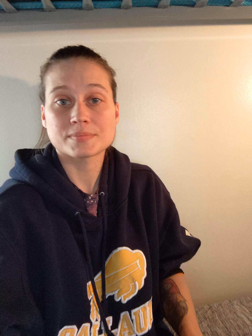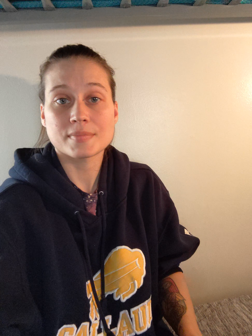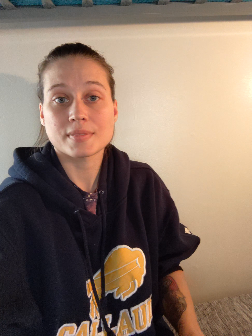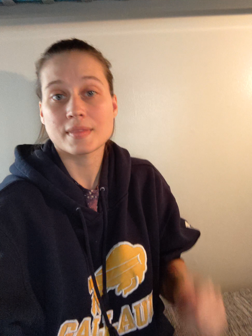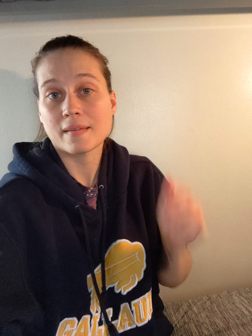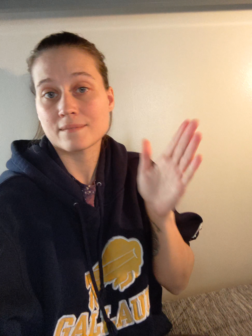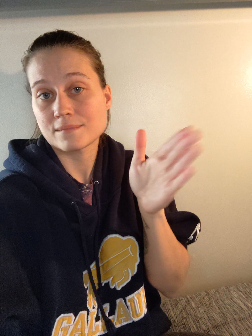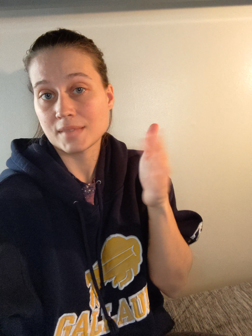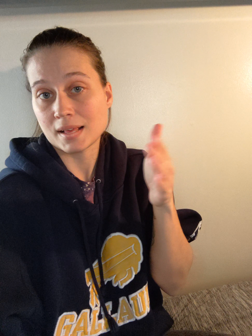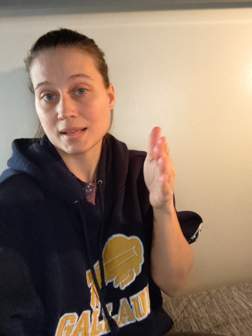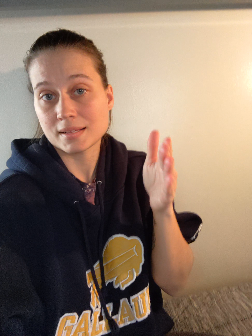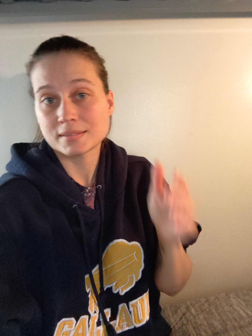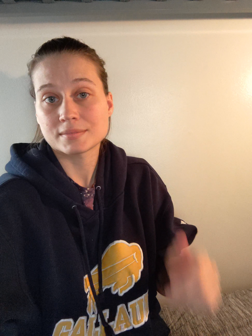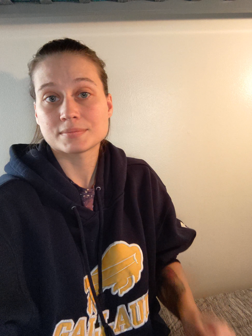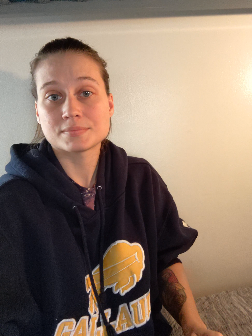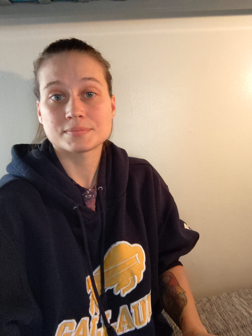flag